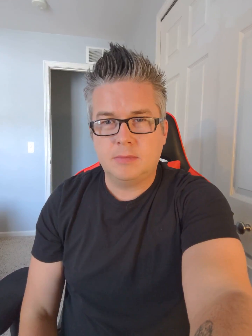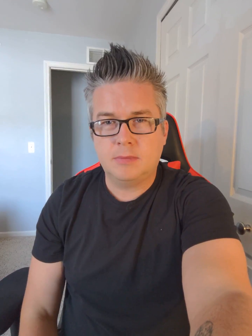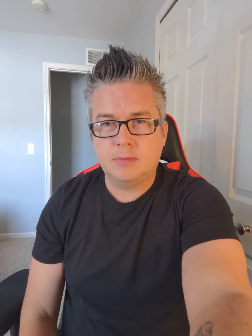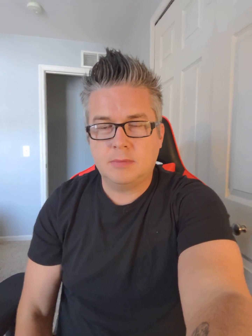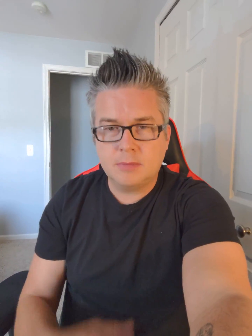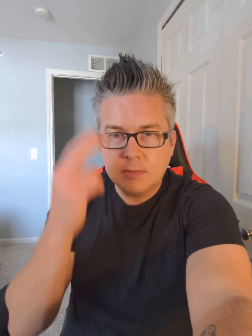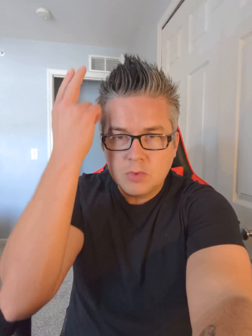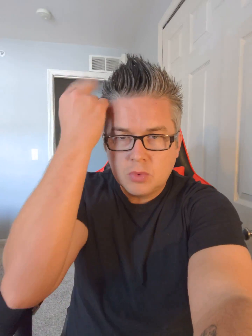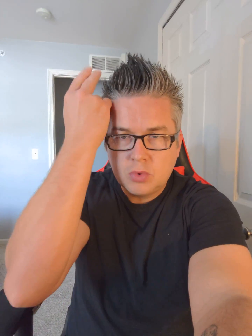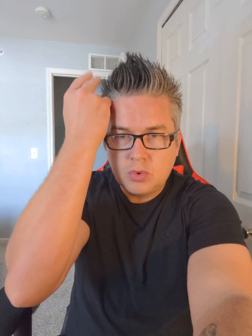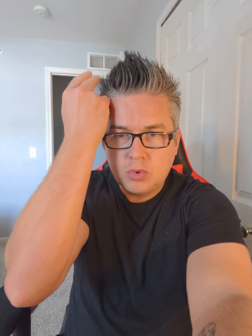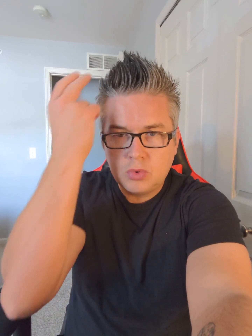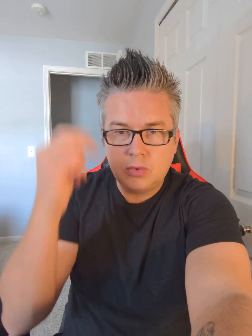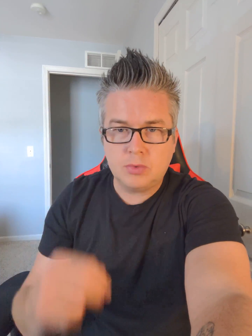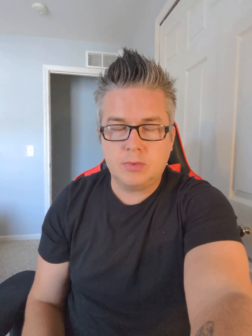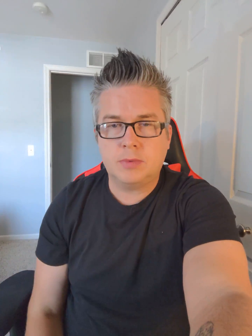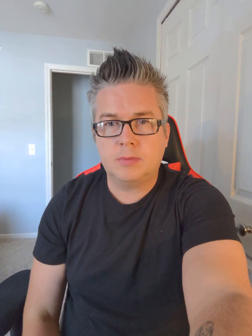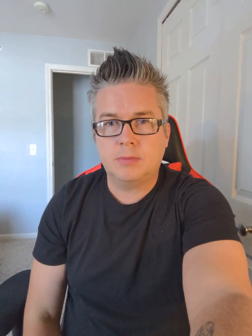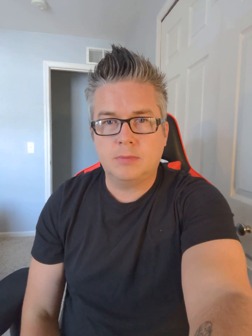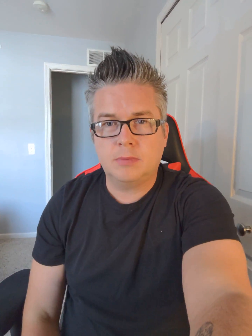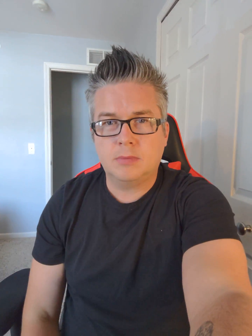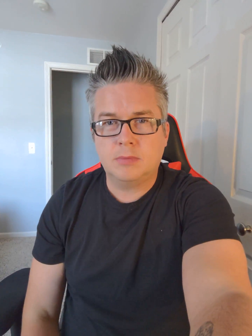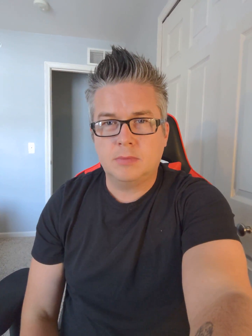rabbit